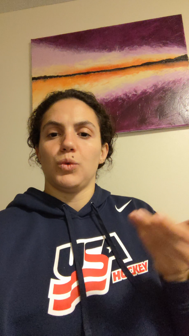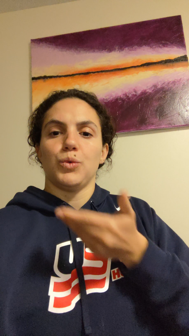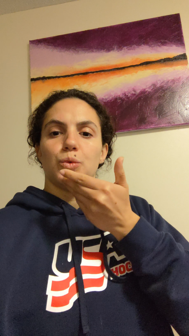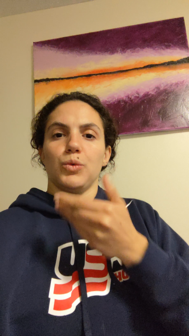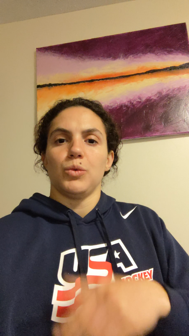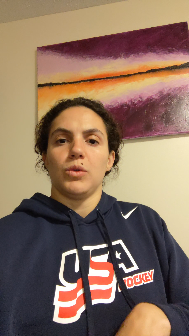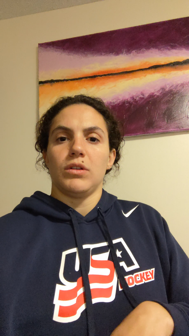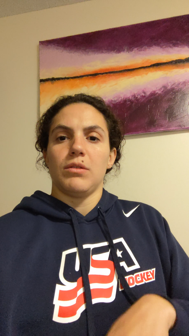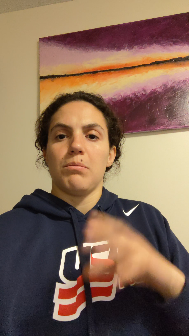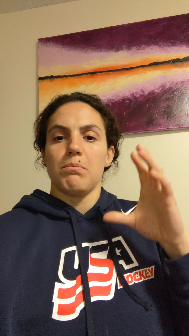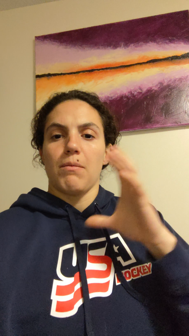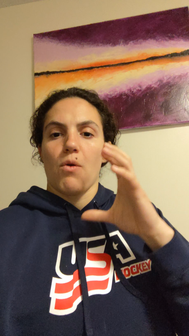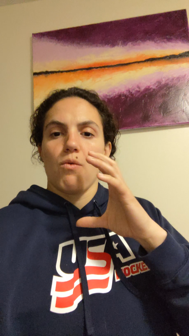ball